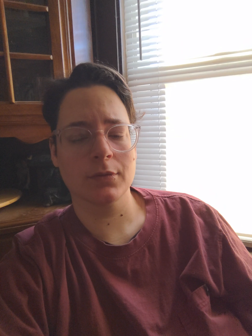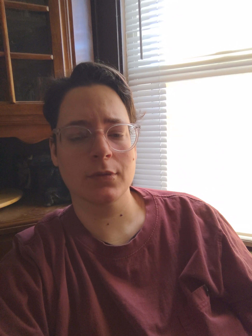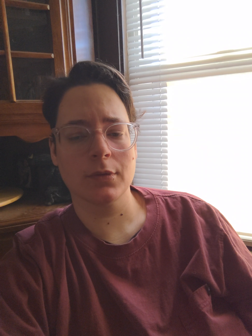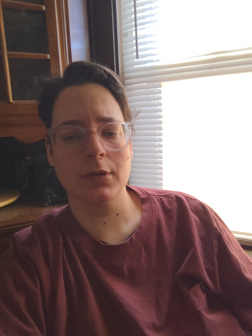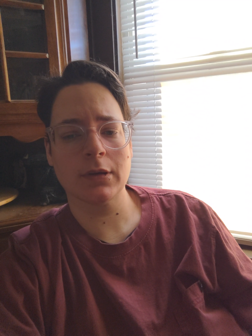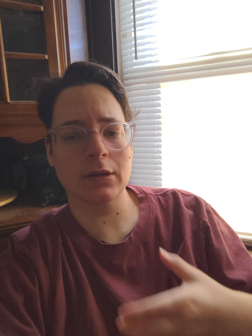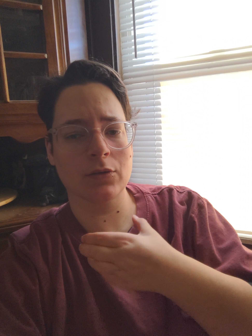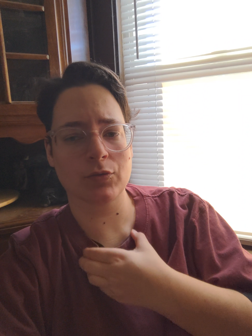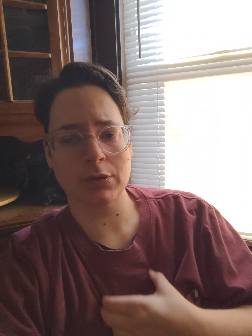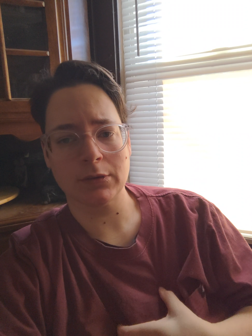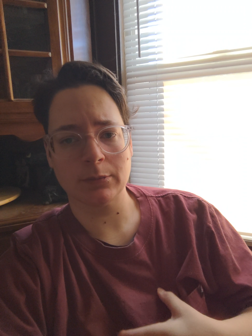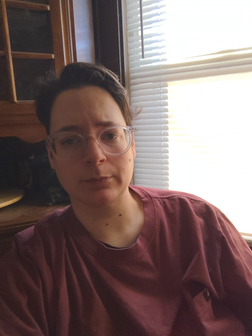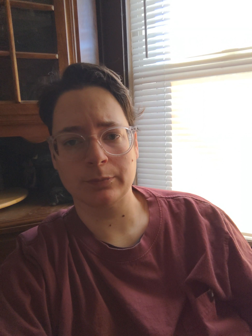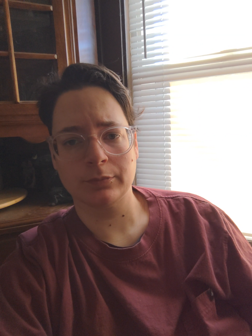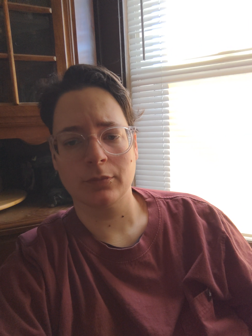hungry